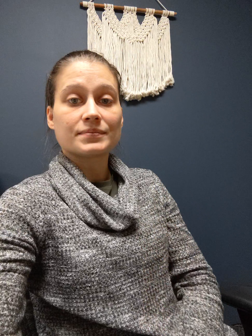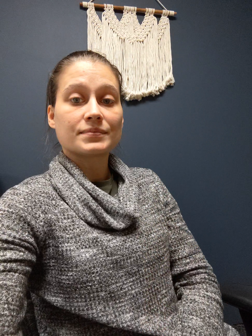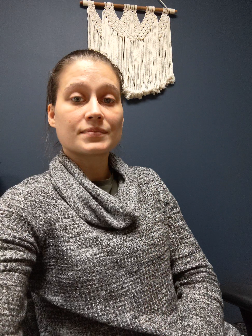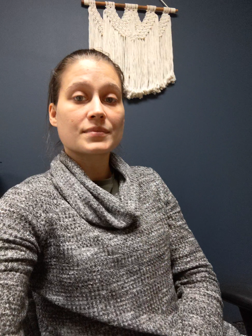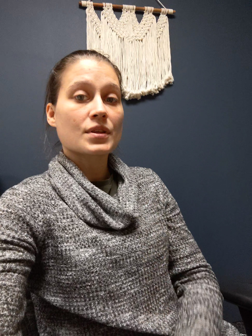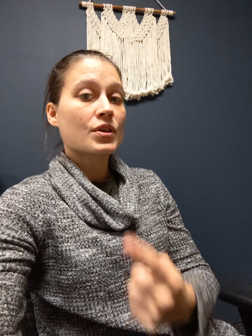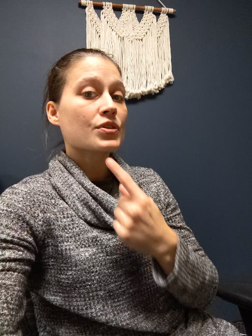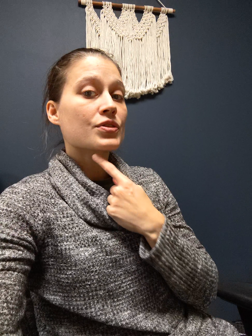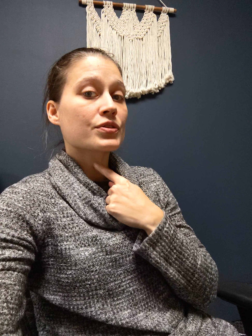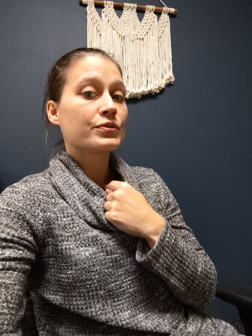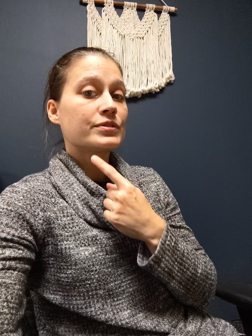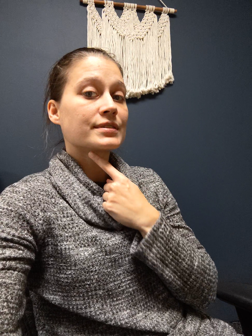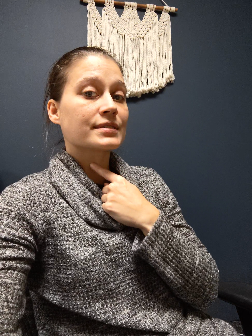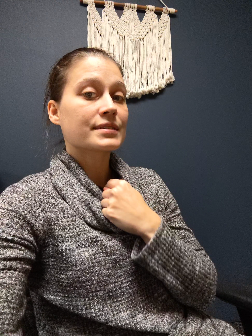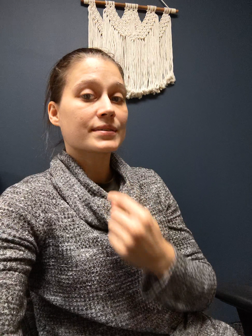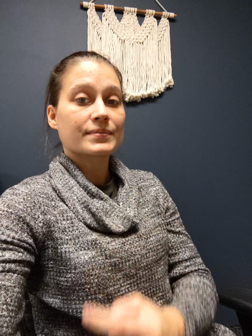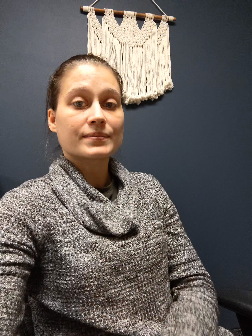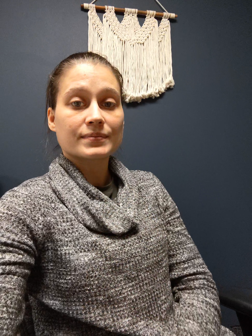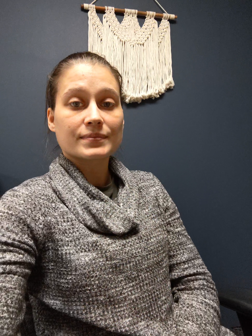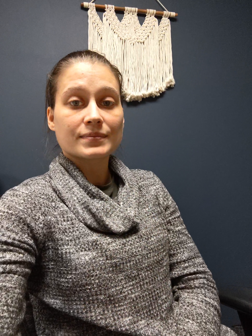thirsty